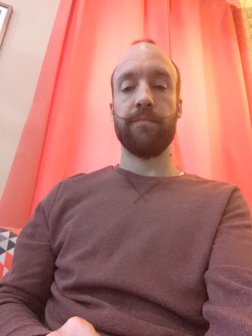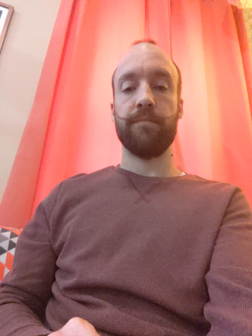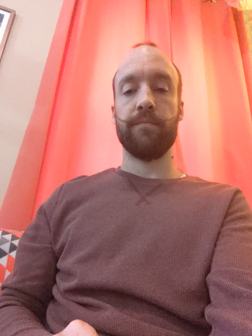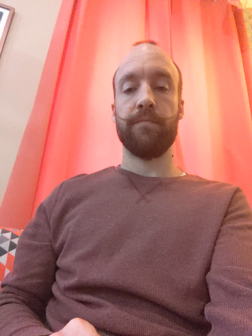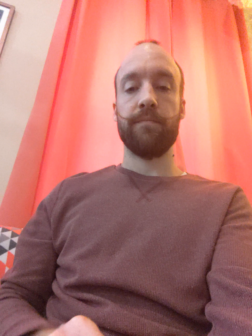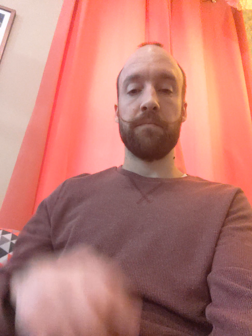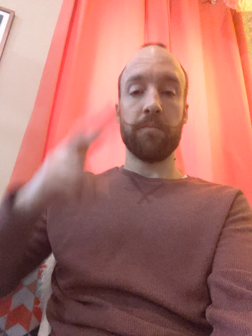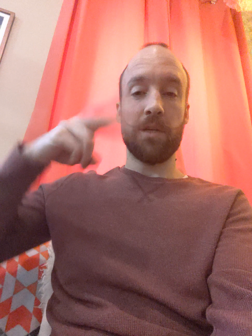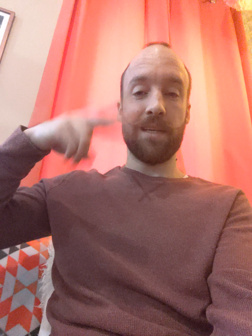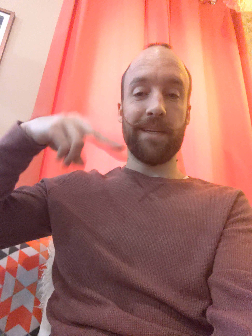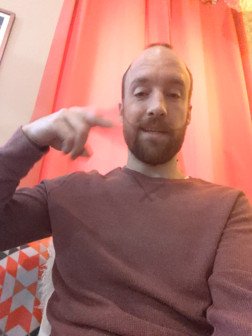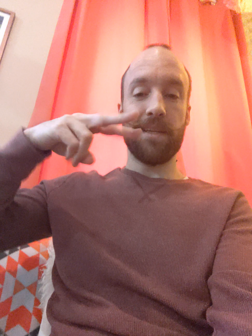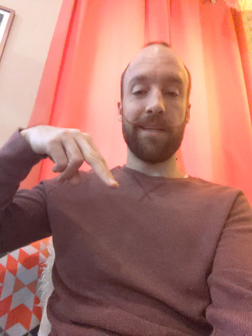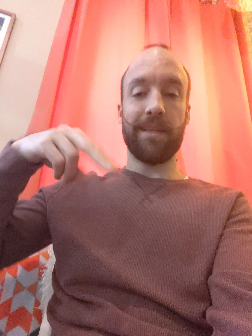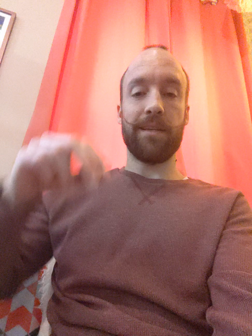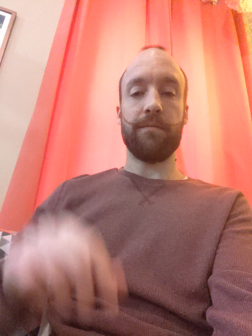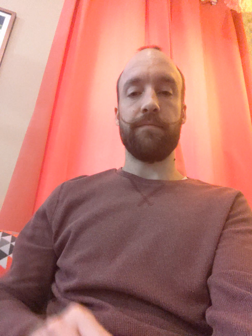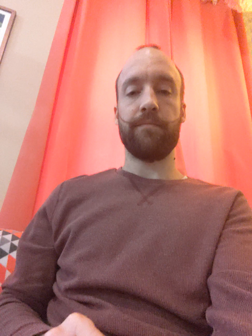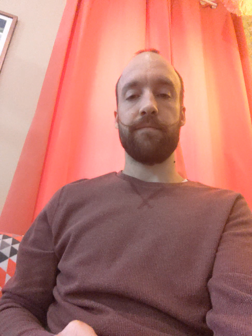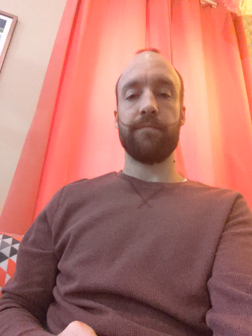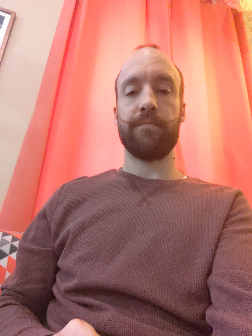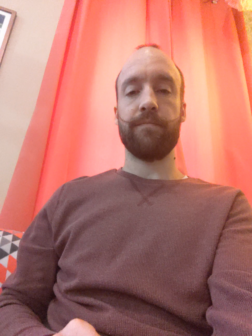read